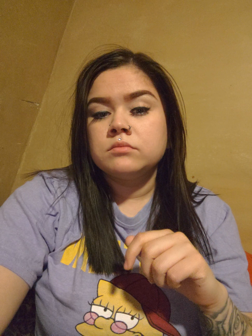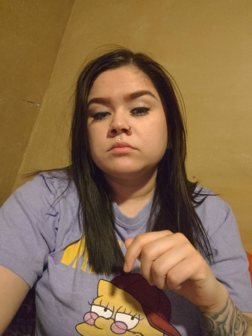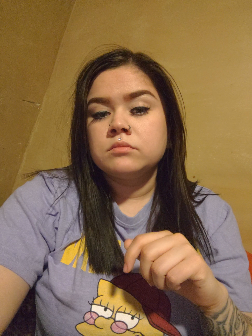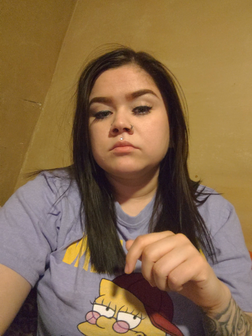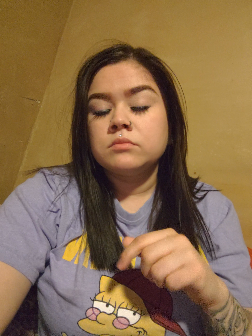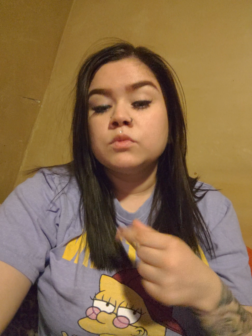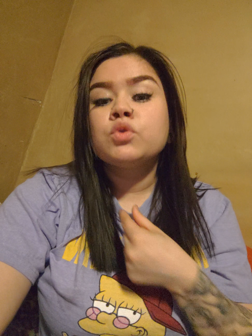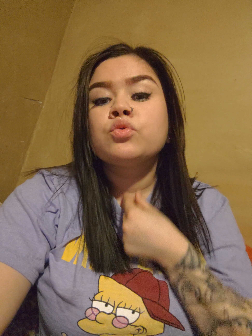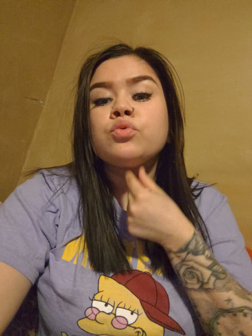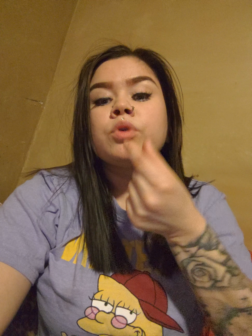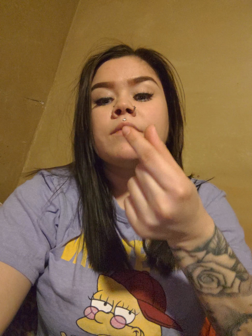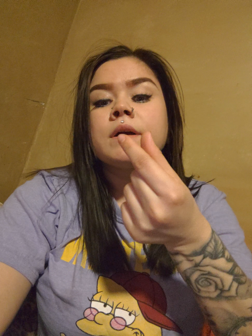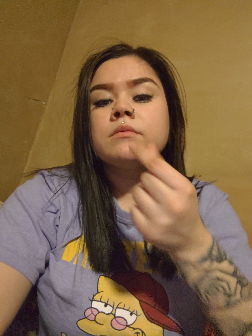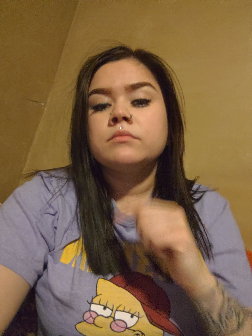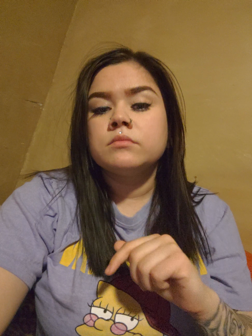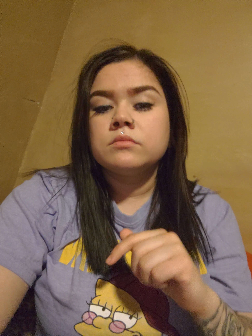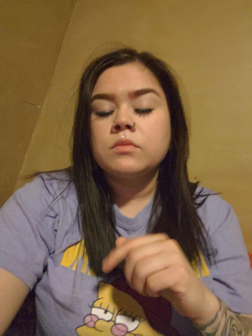giraffe